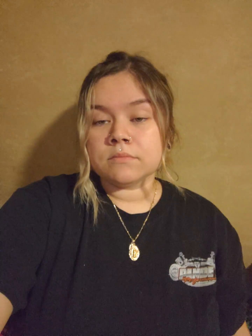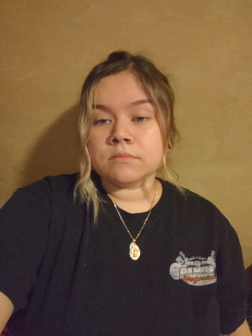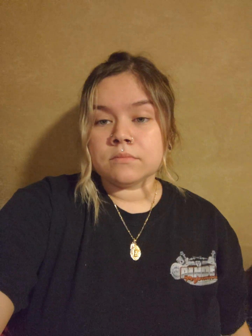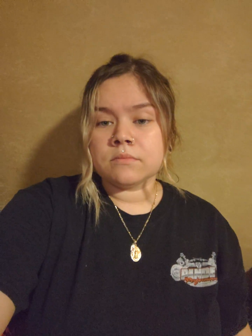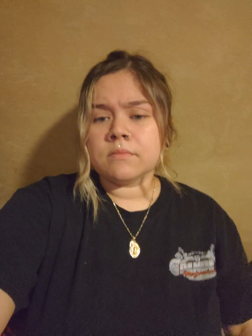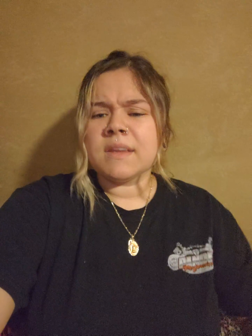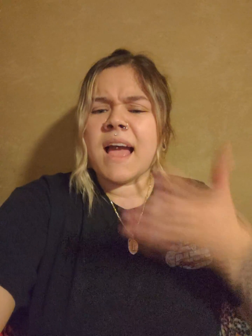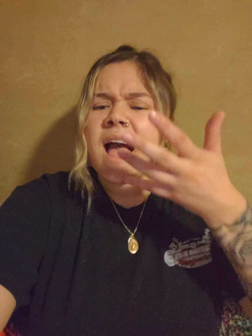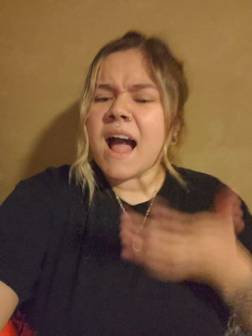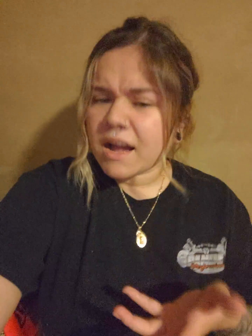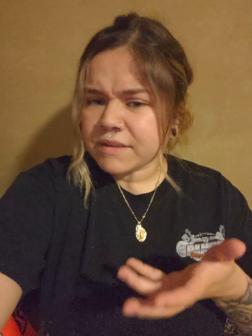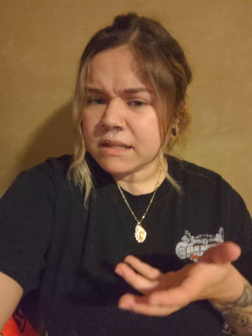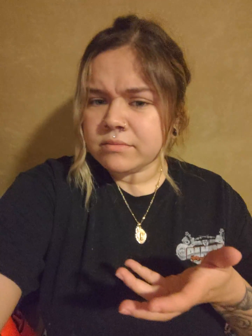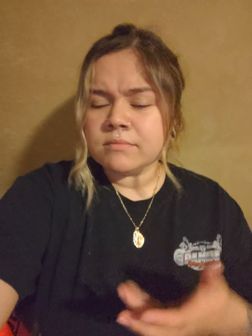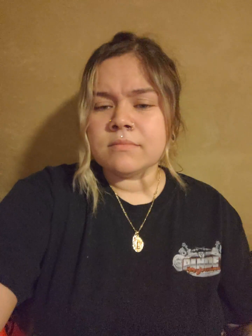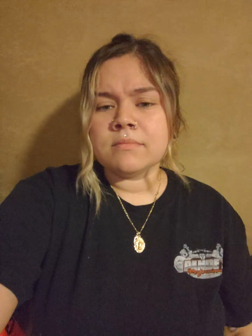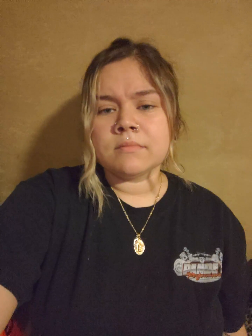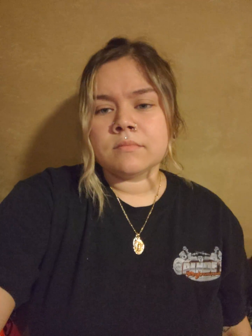heavy